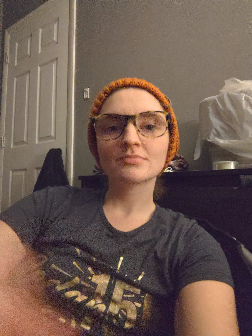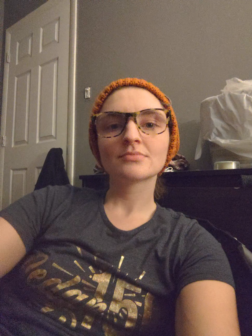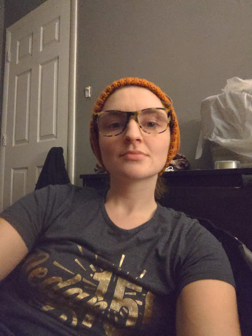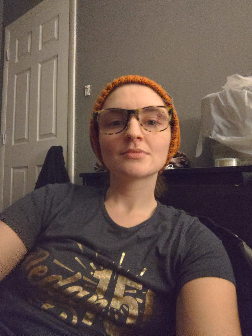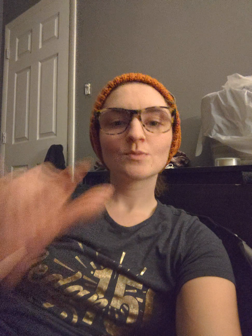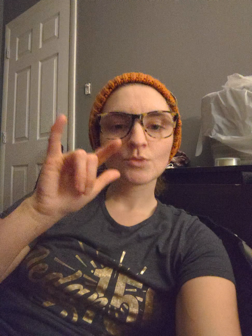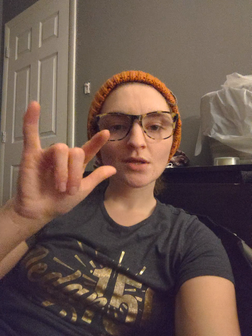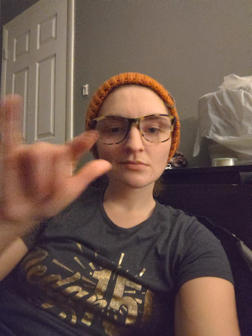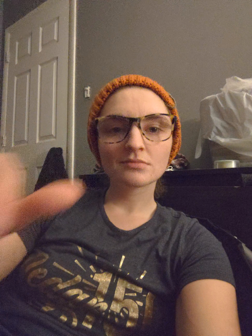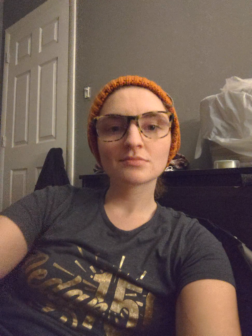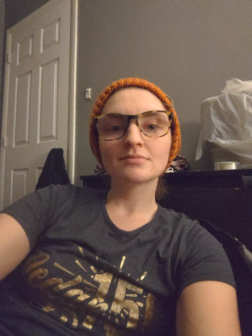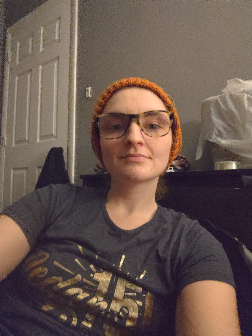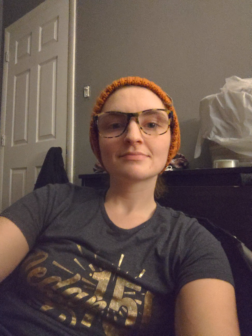airplane